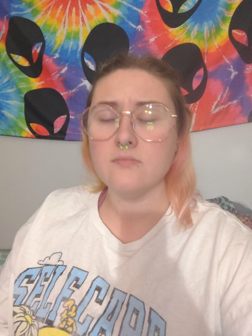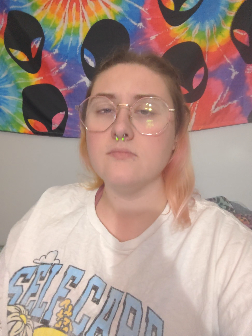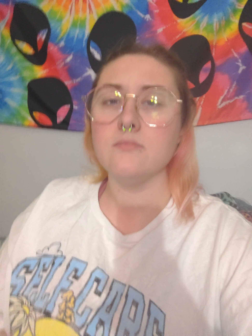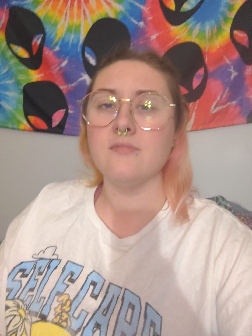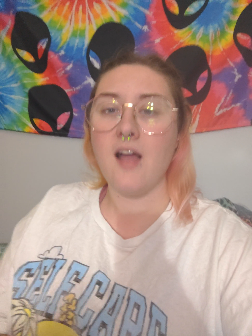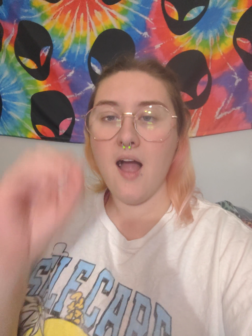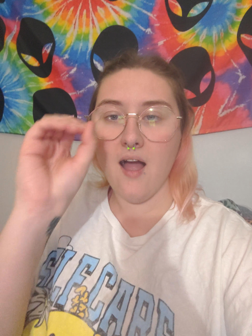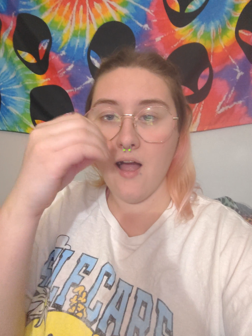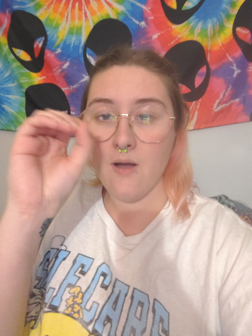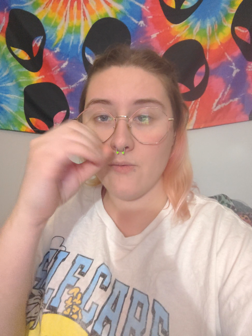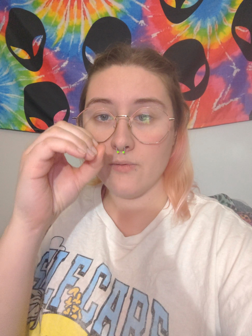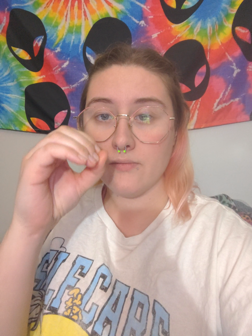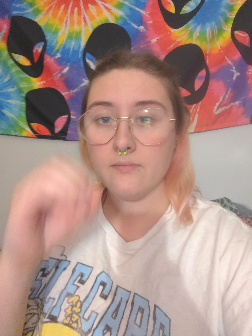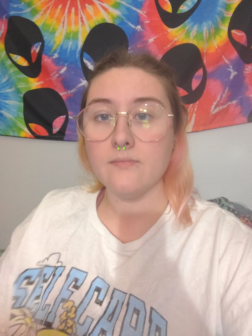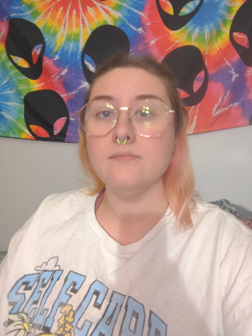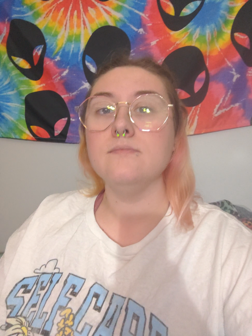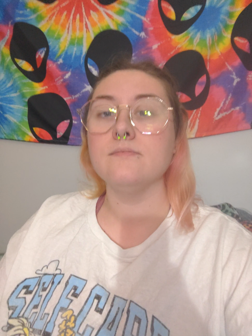owl